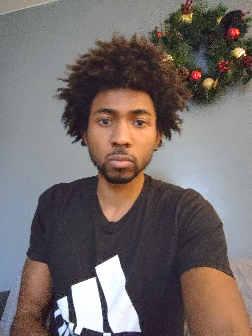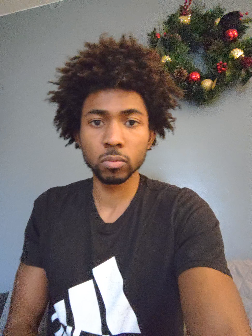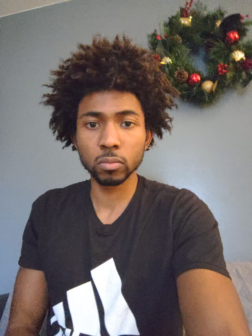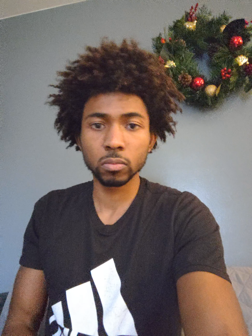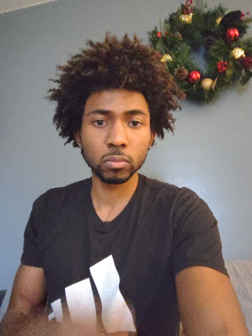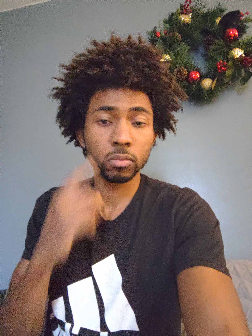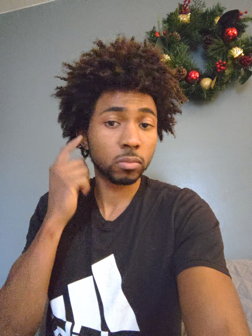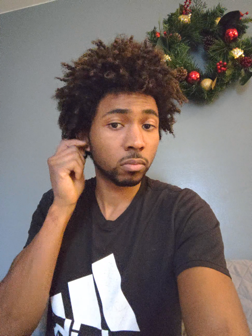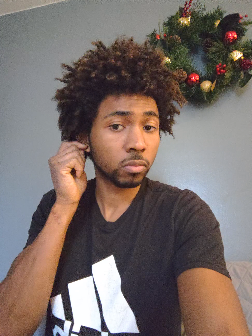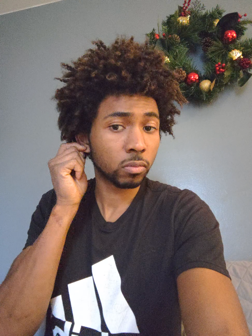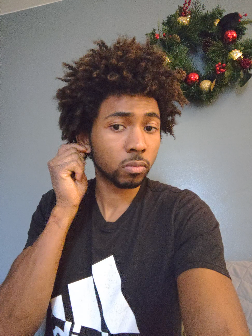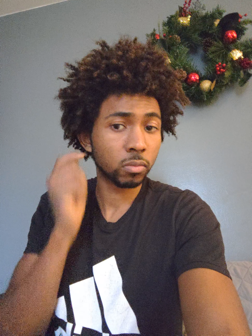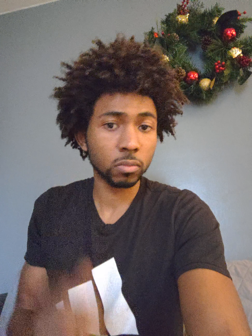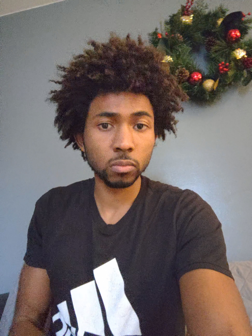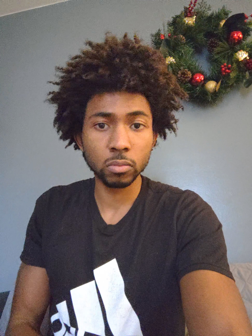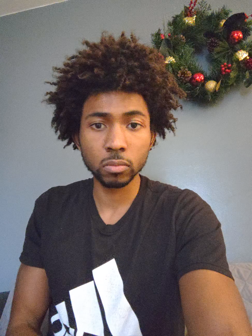ear